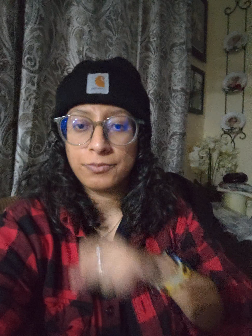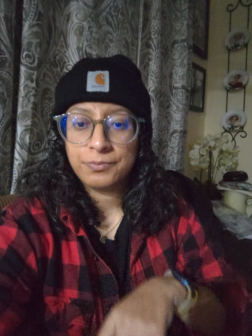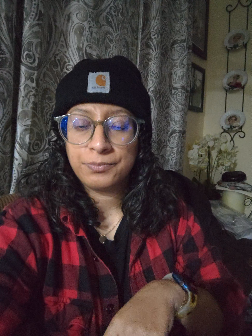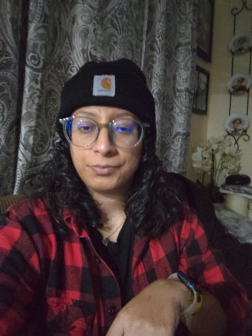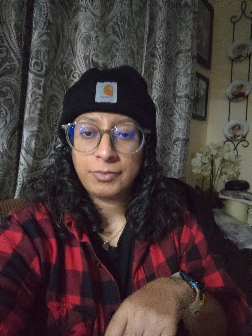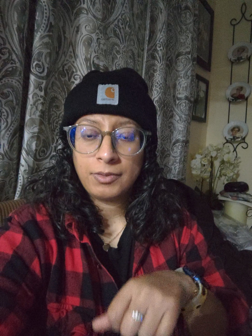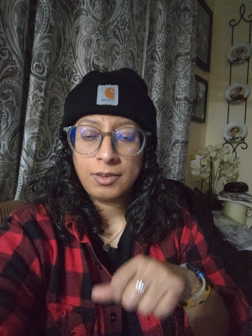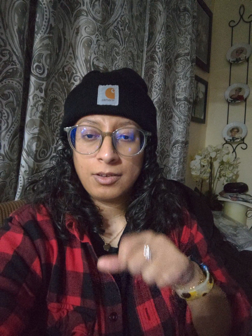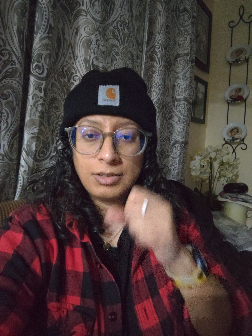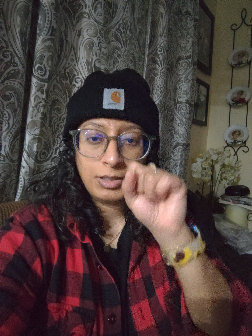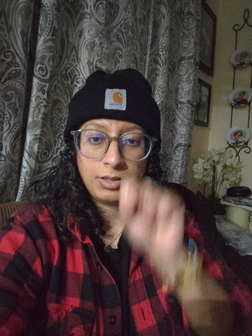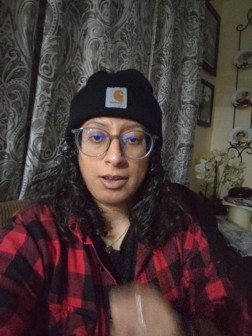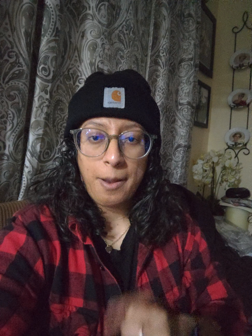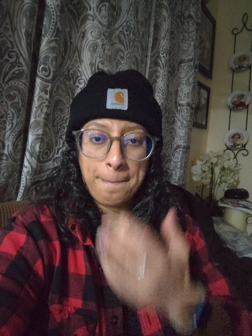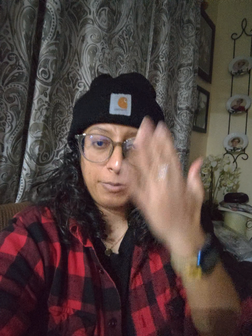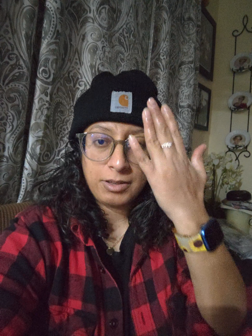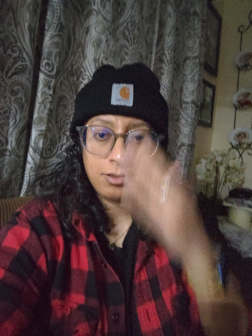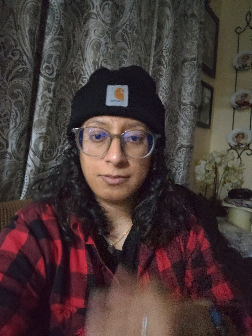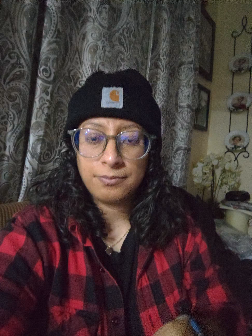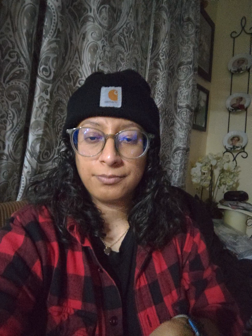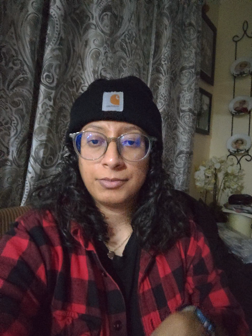mitten